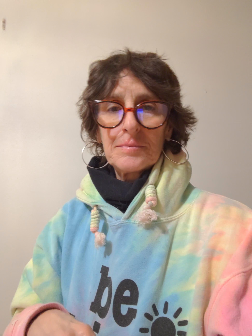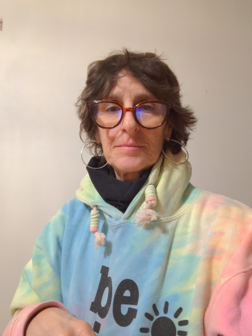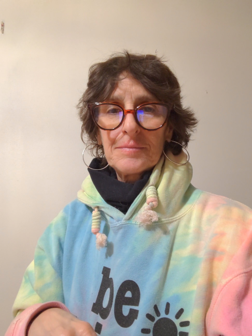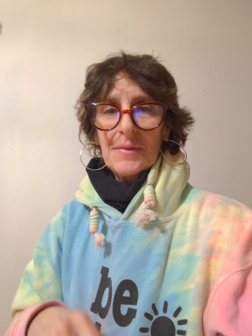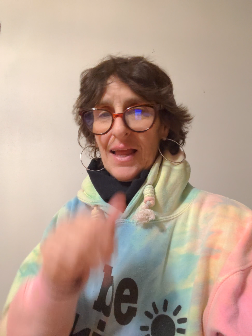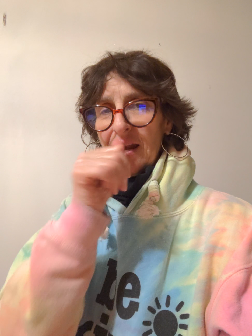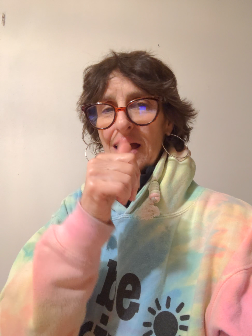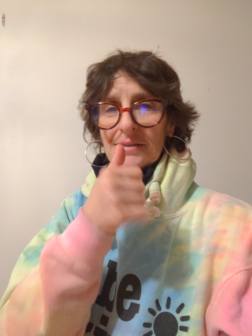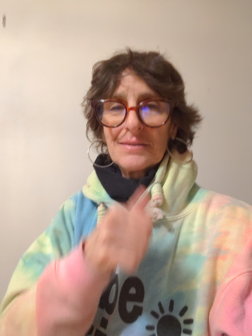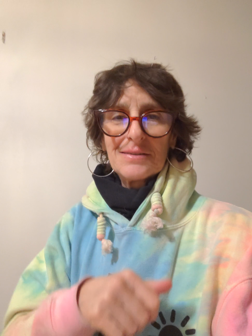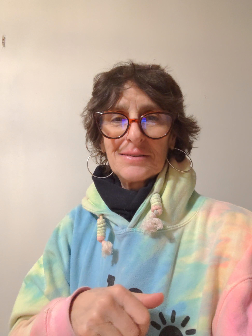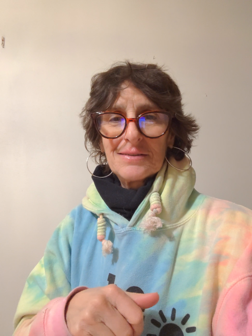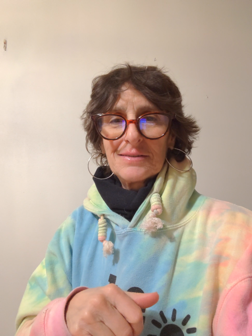nuts